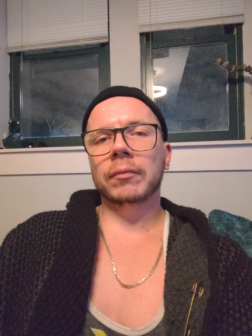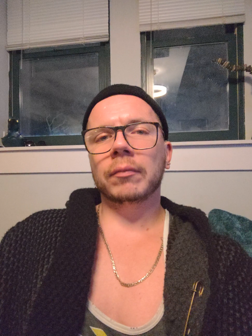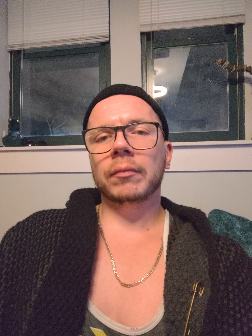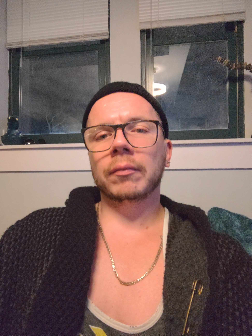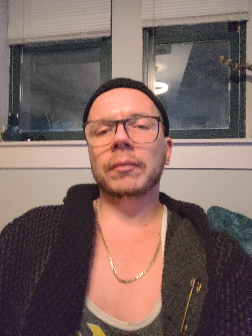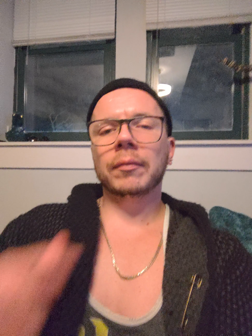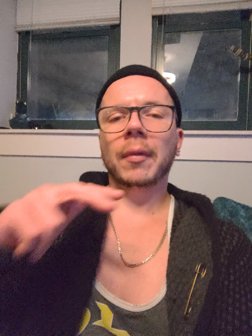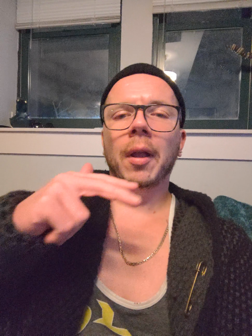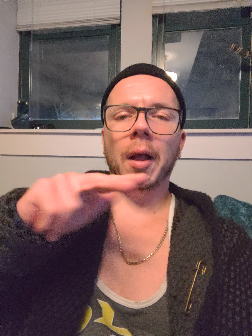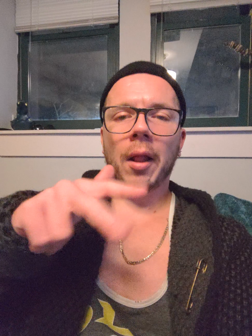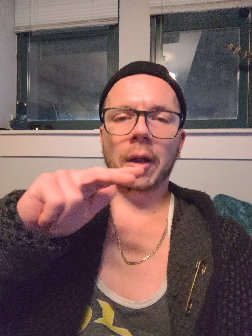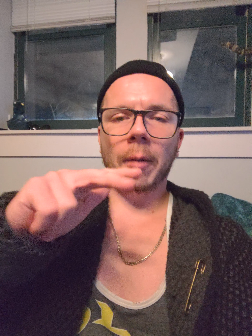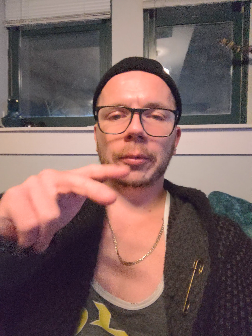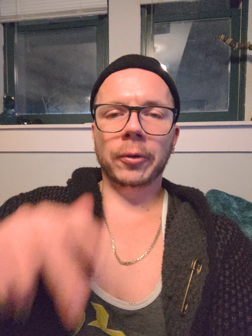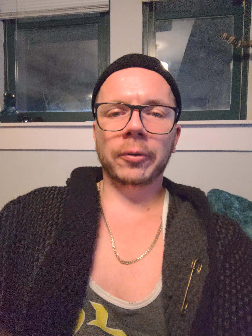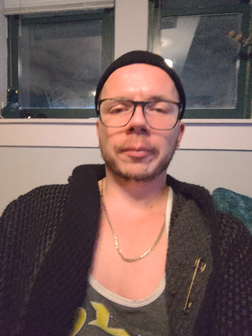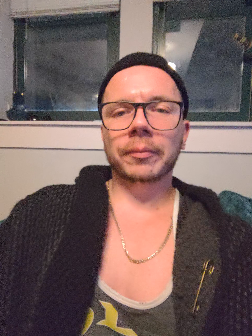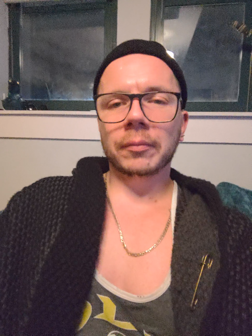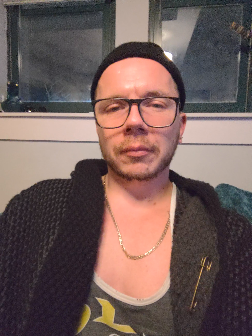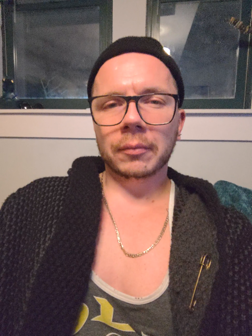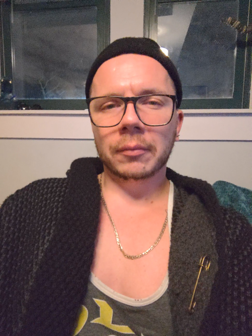helicopter